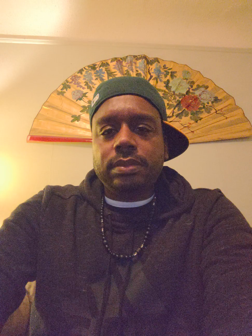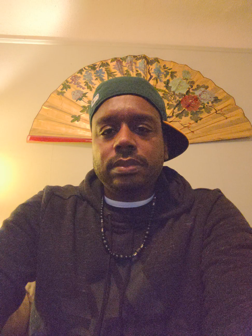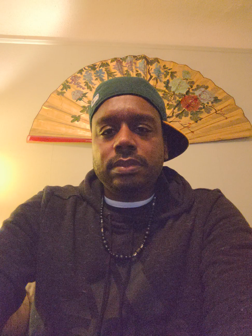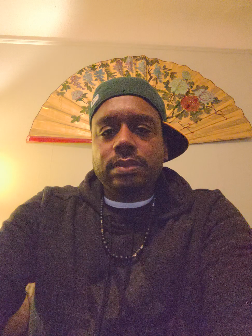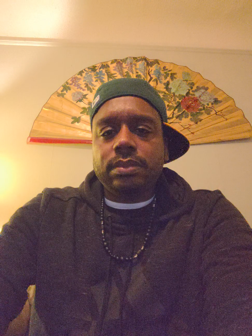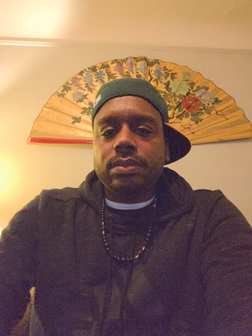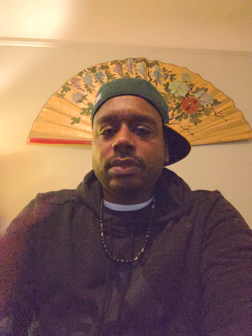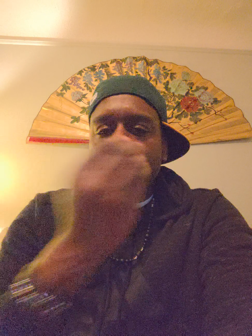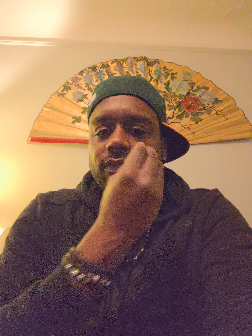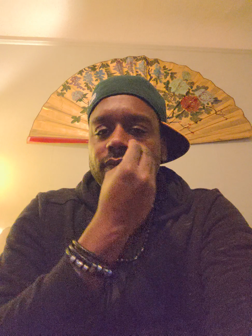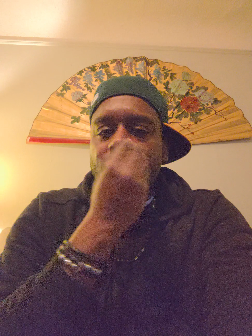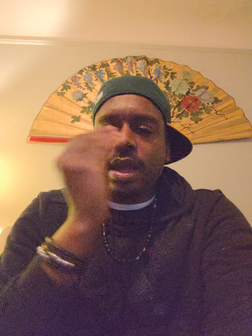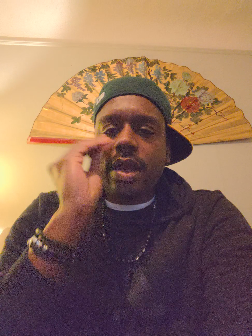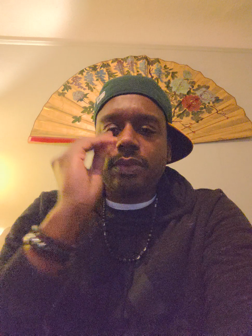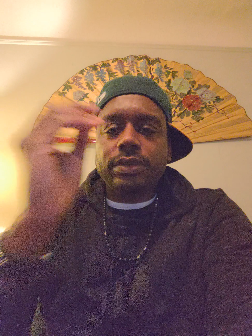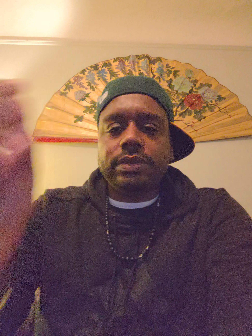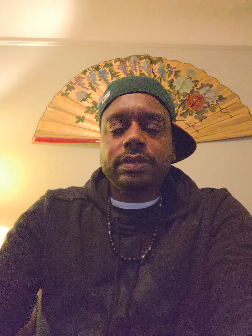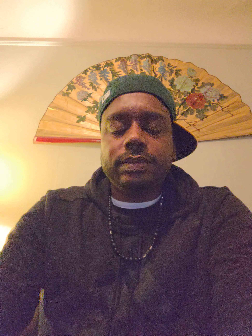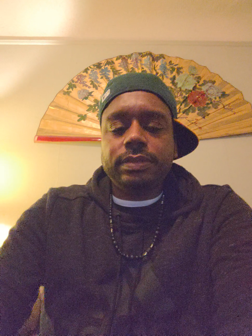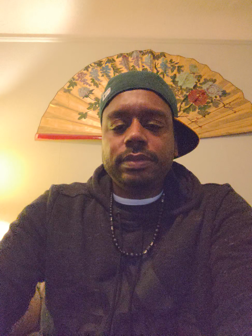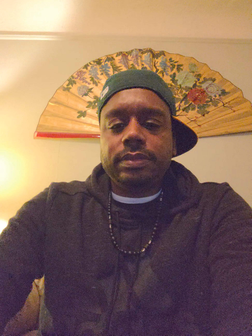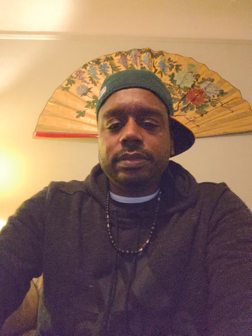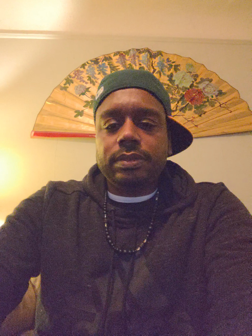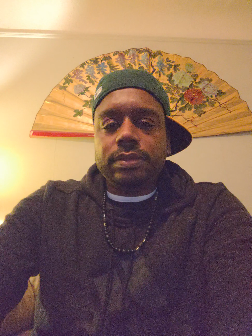flower